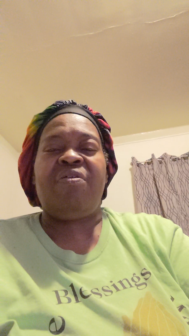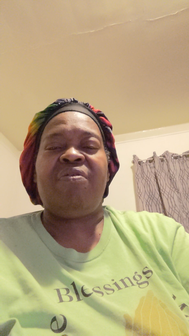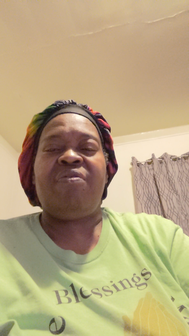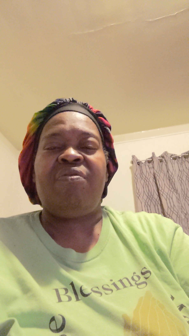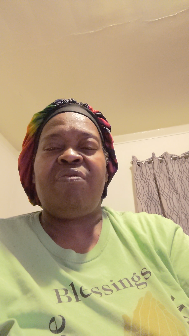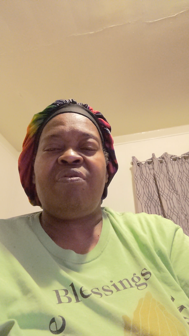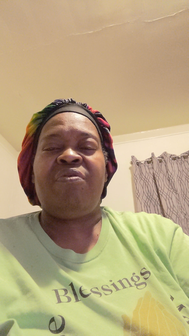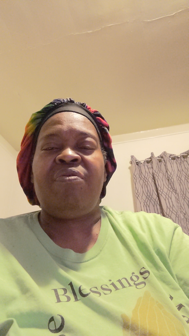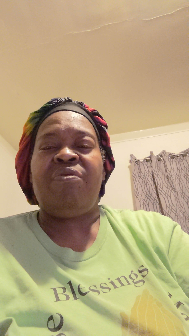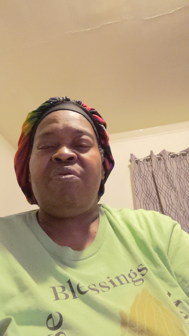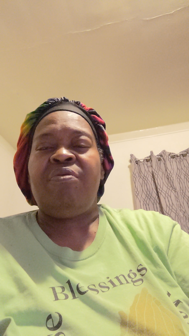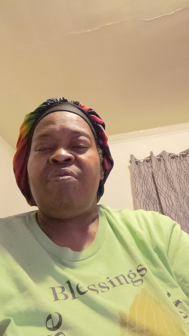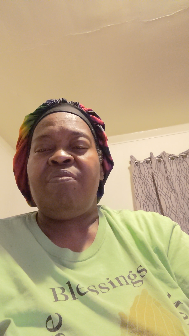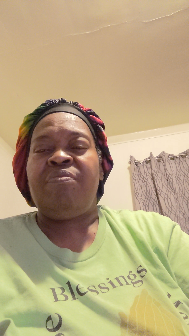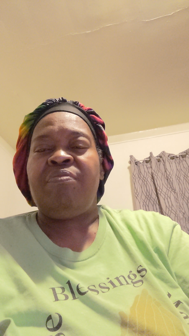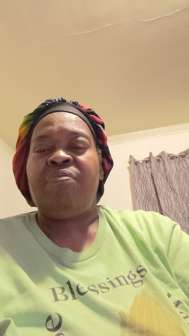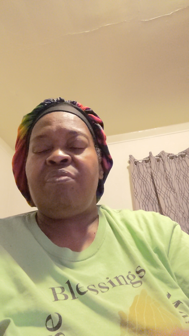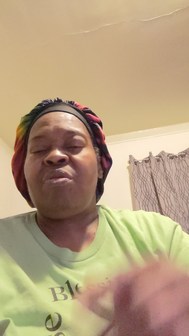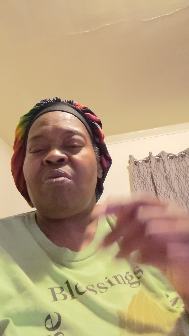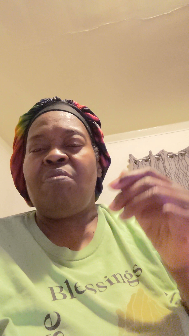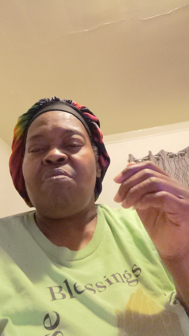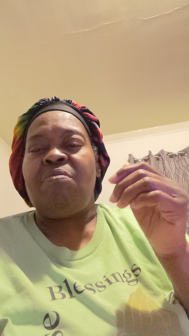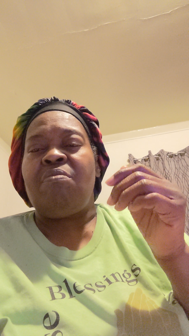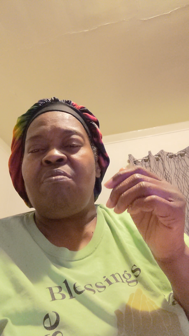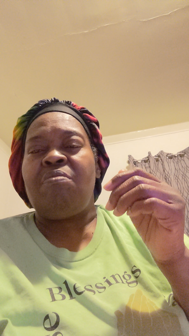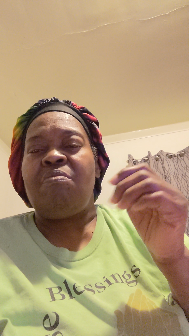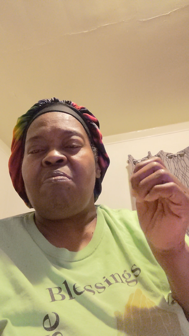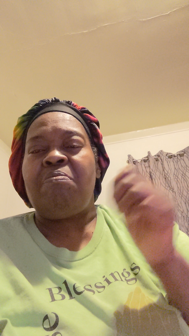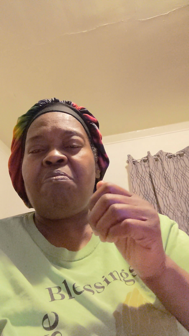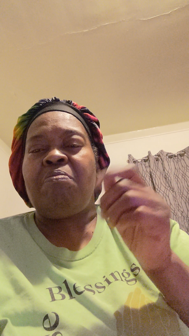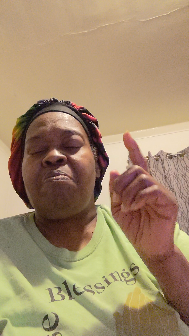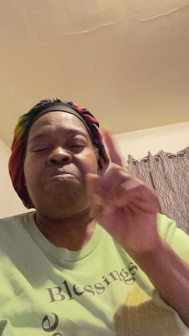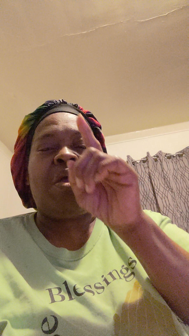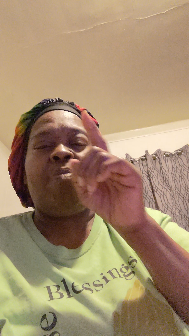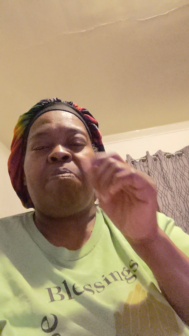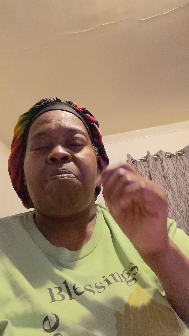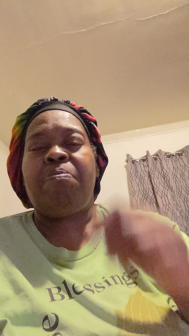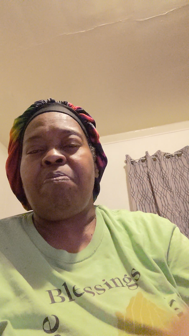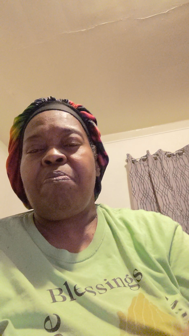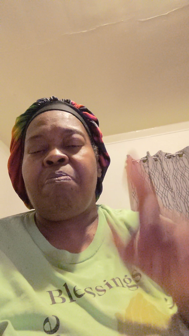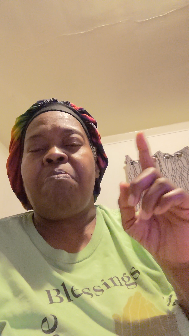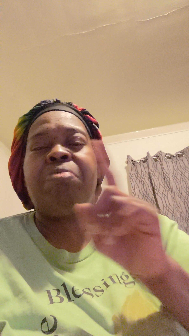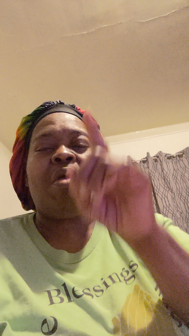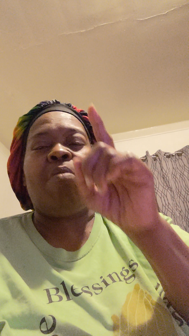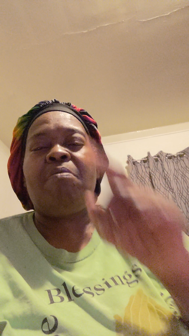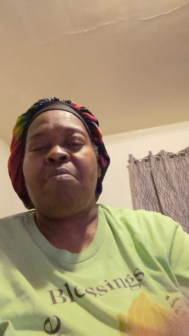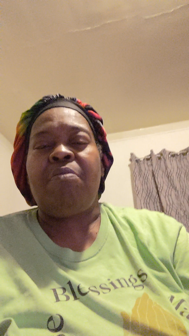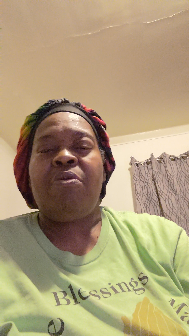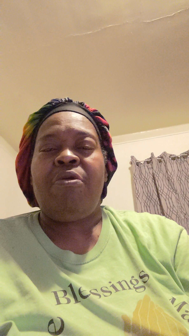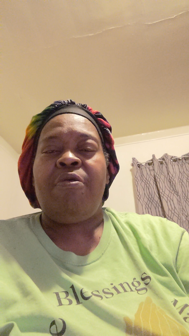bump